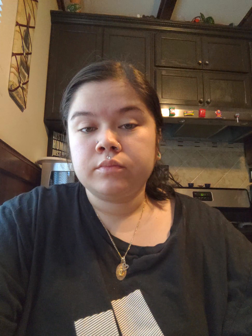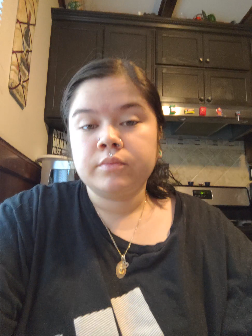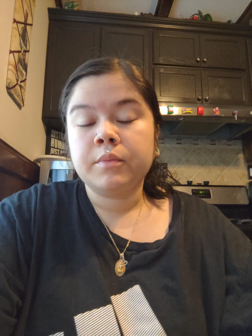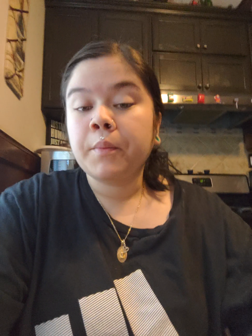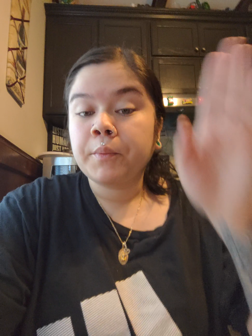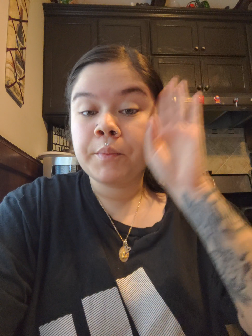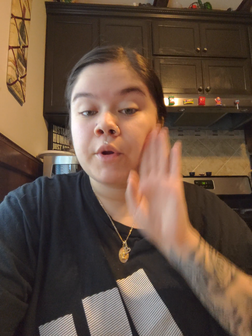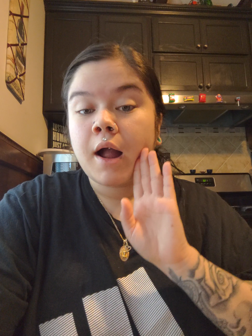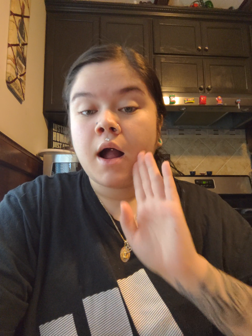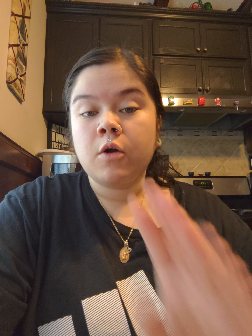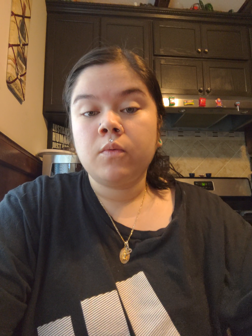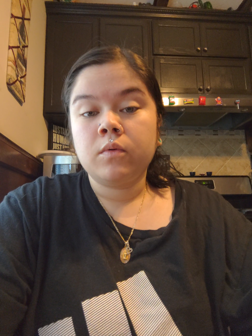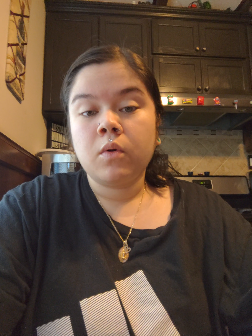brown